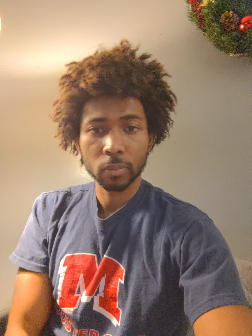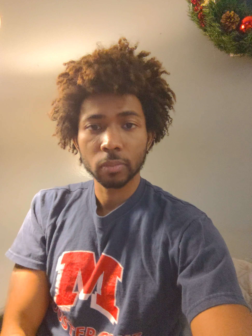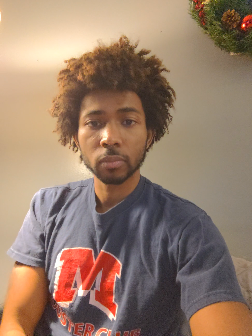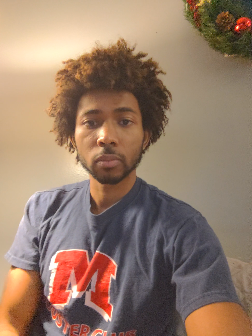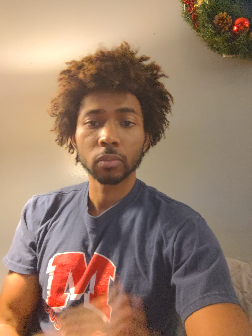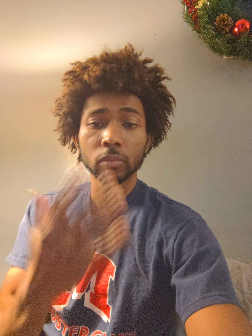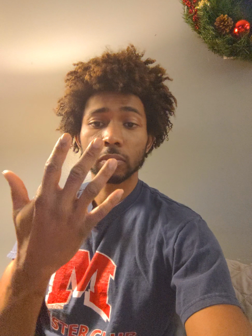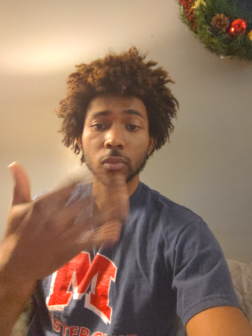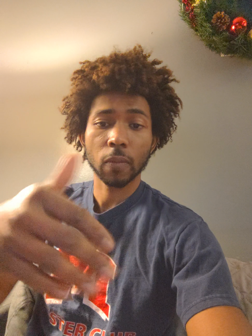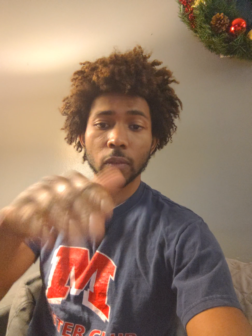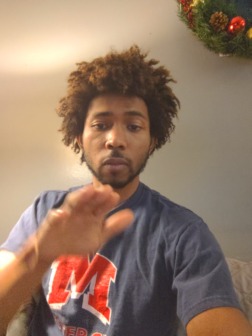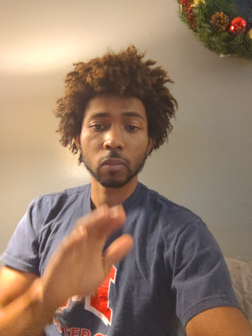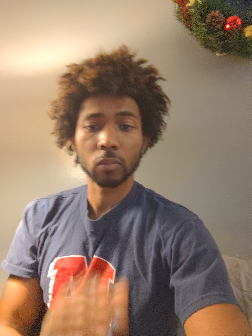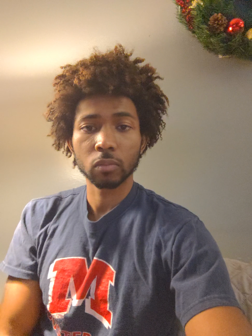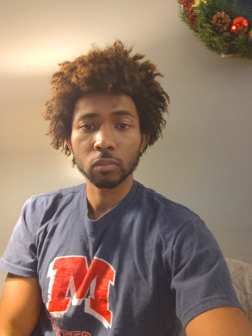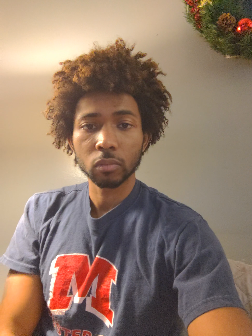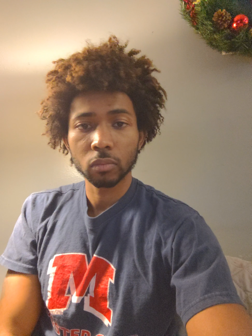mitten